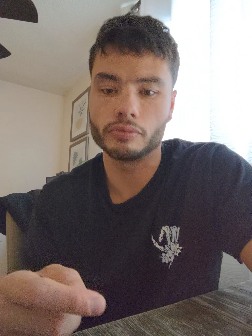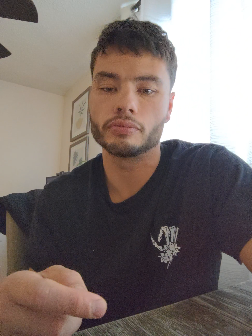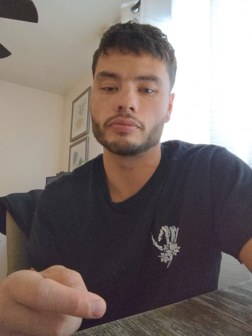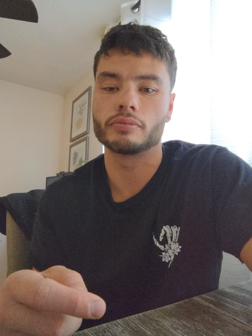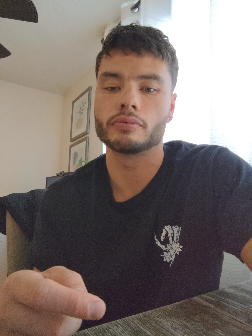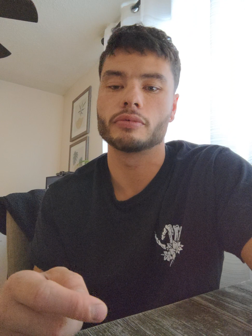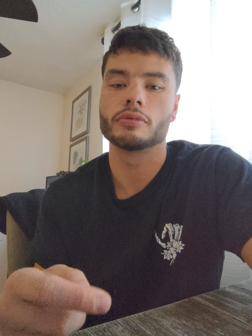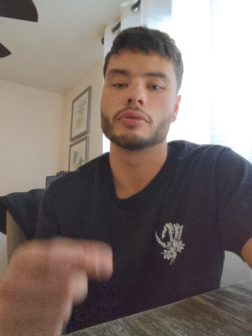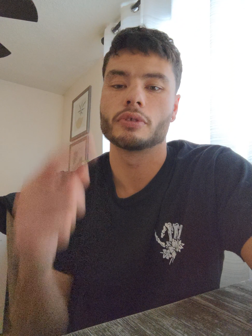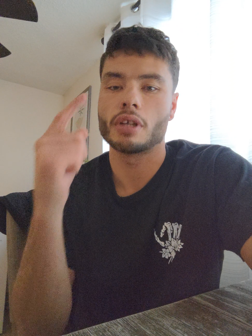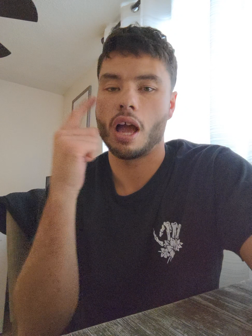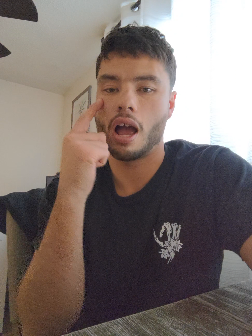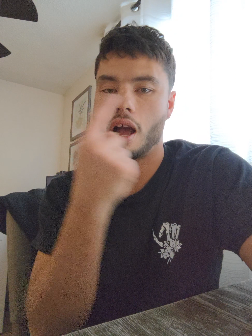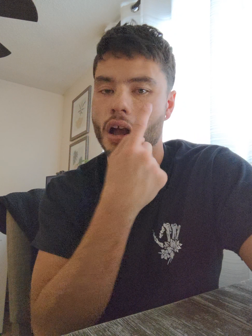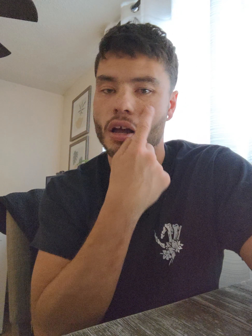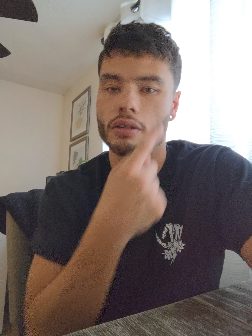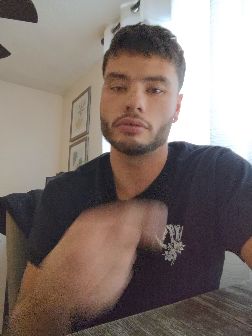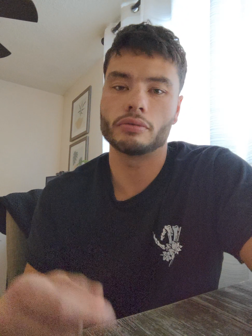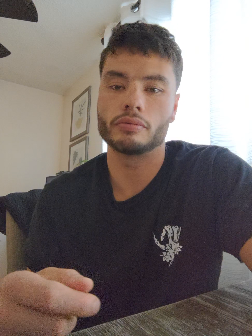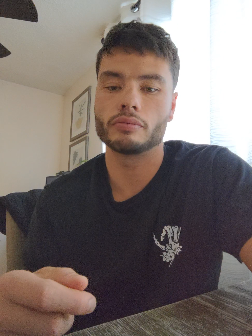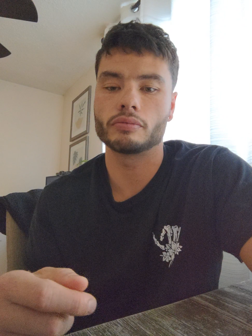eye